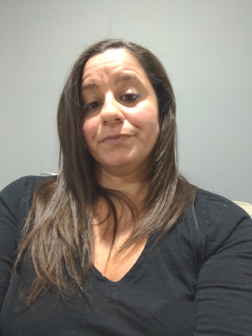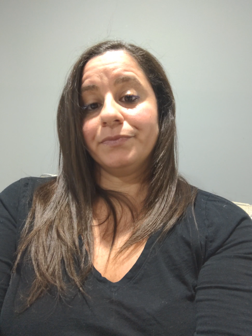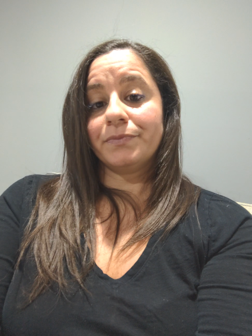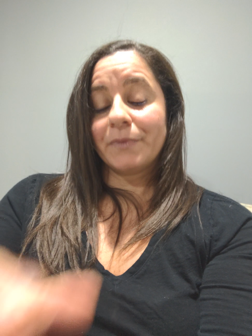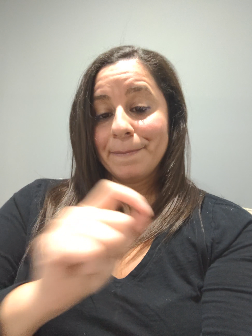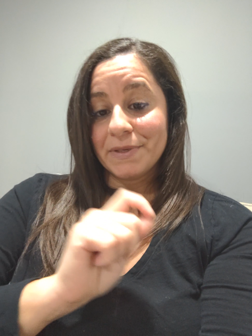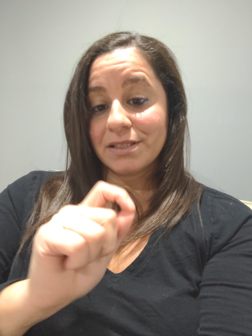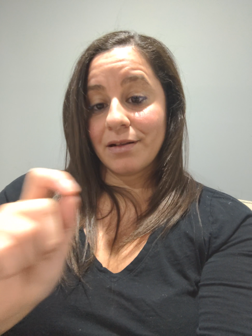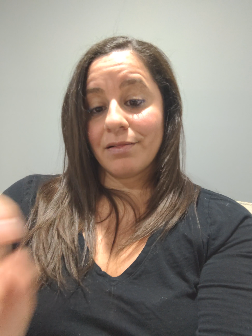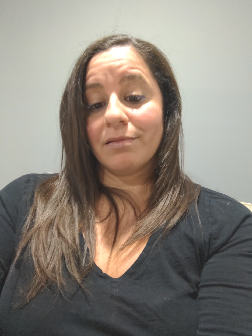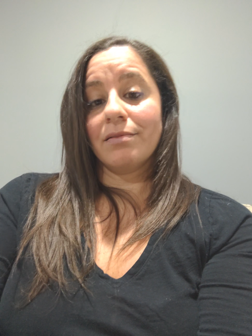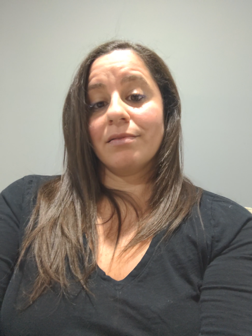pencil